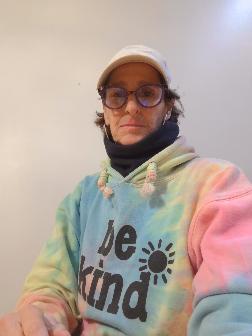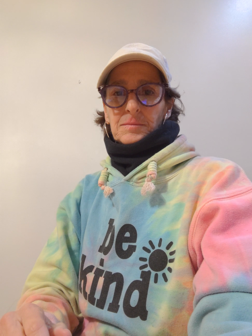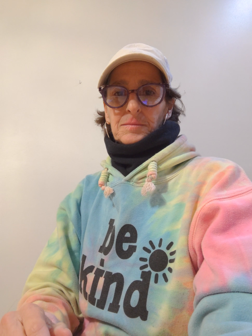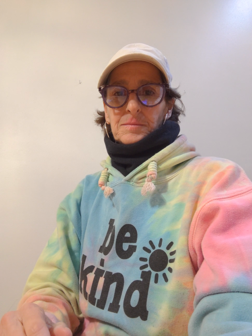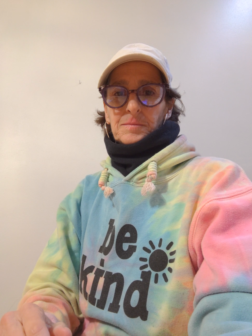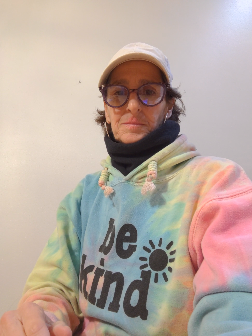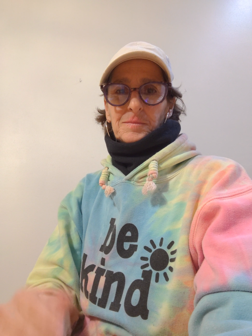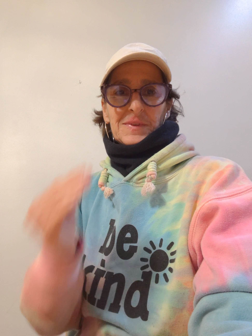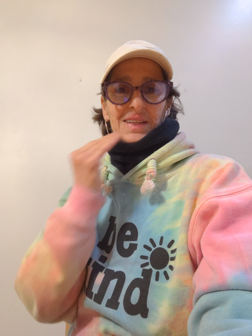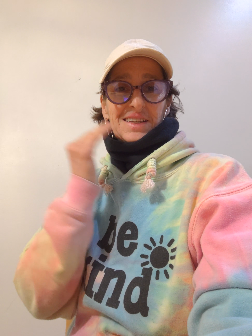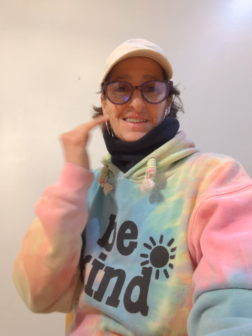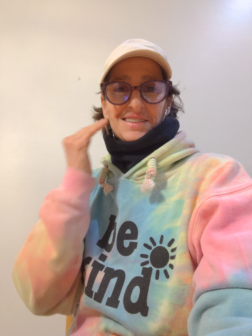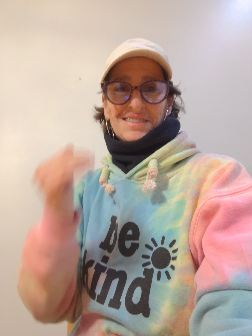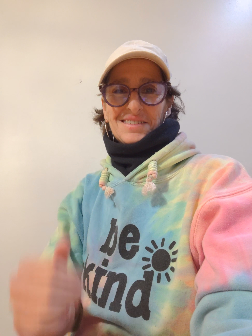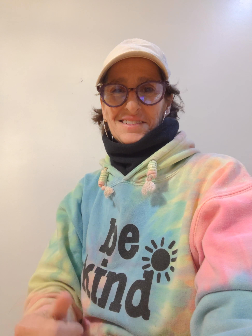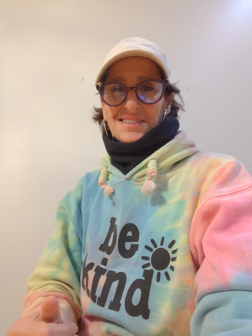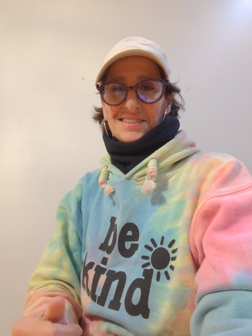kiss